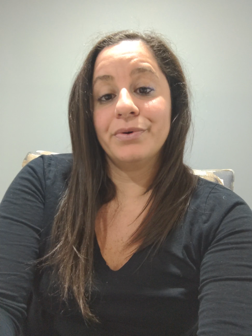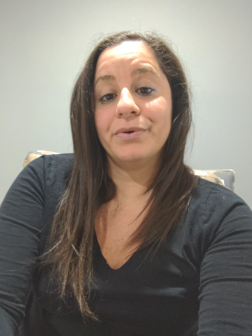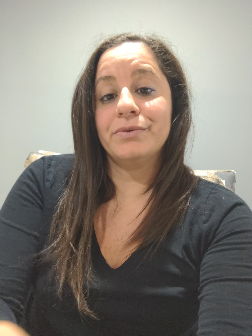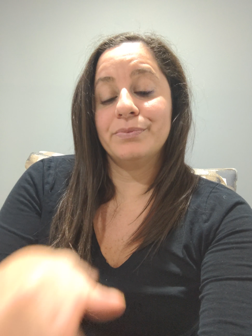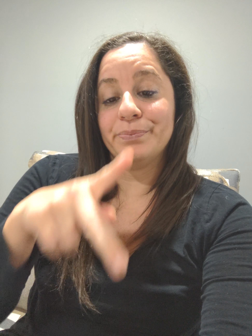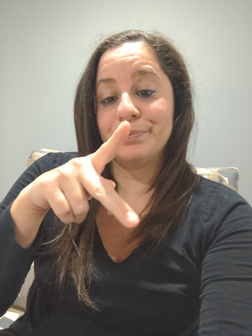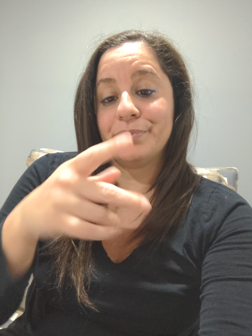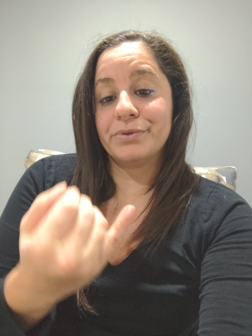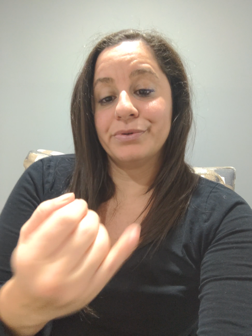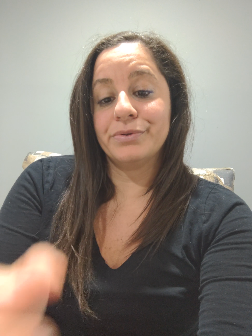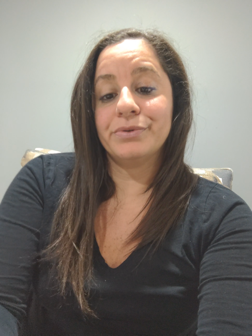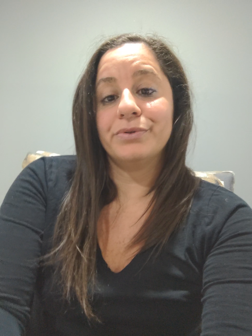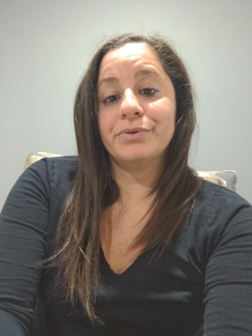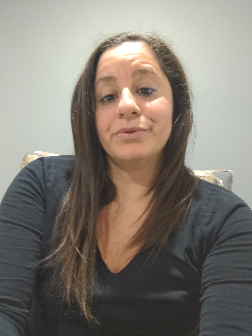pajamas